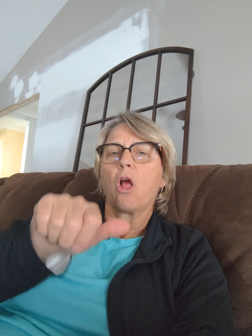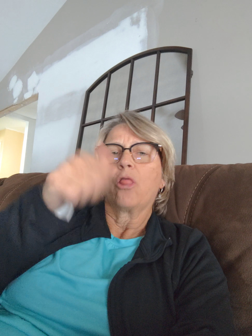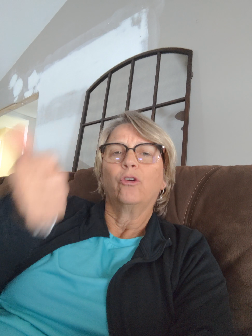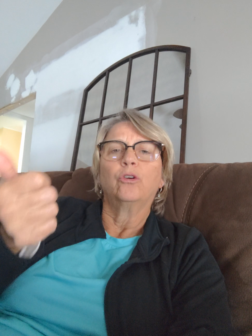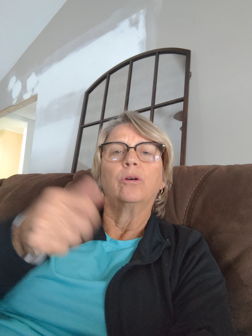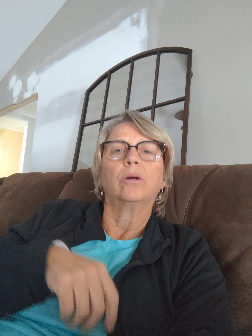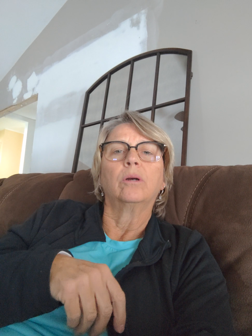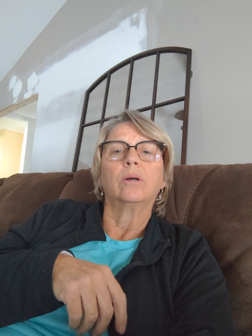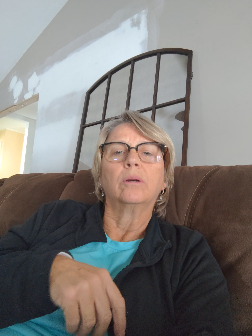another